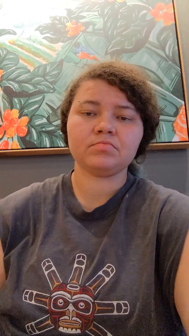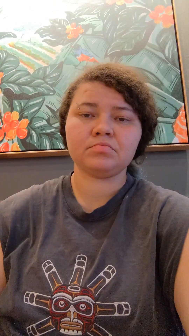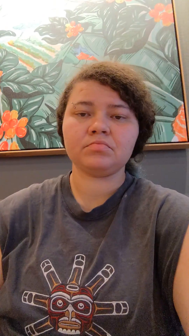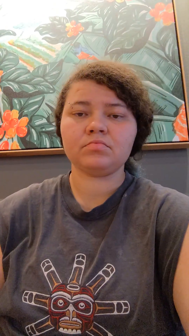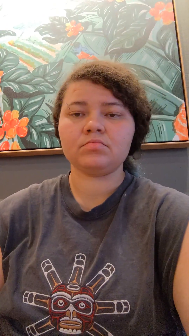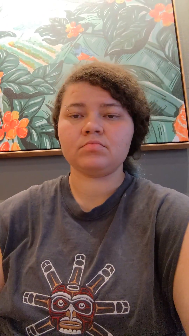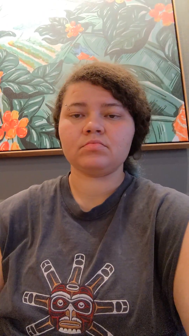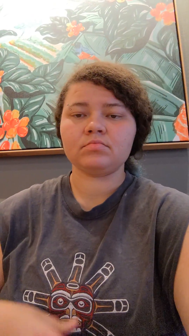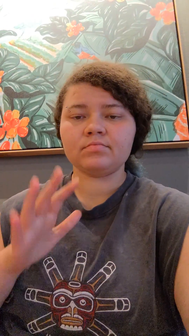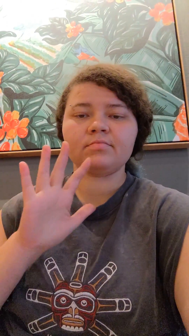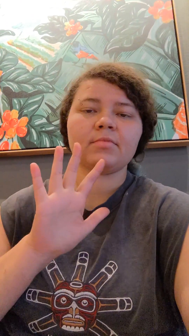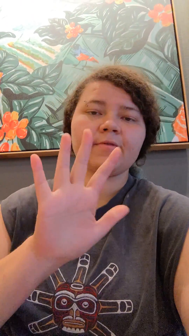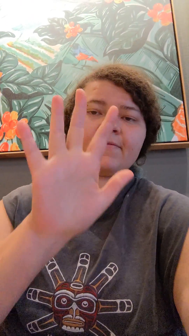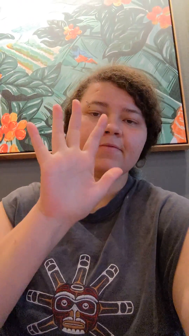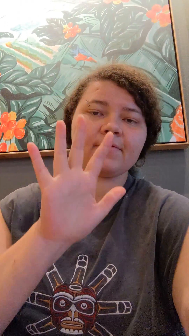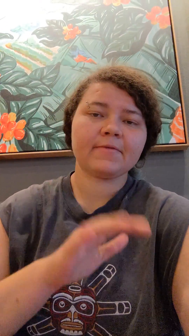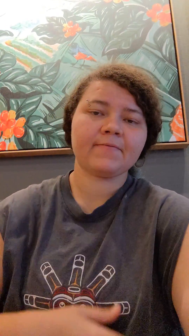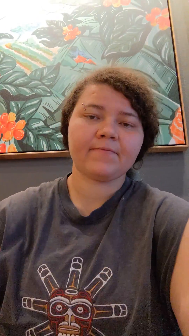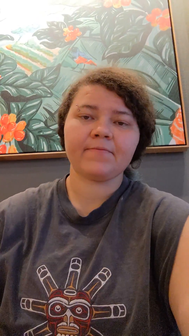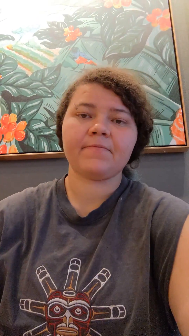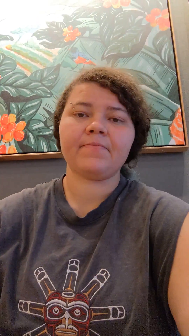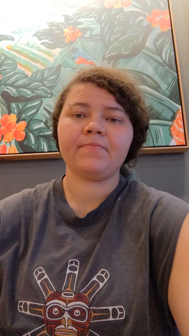give me five